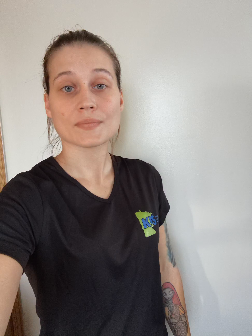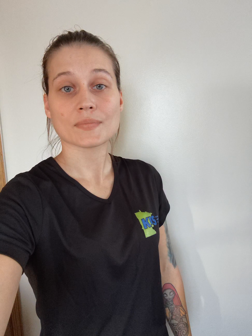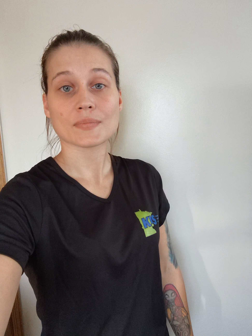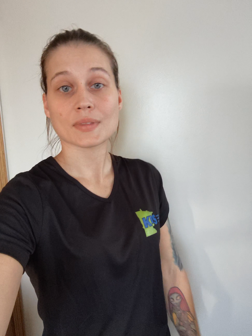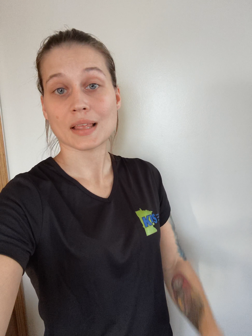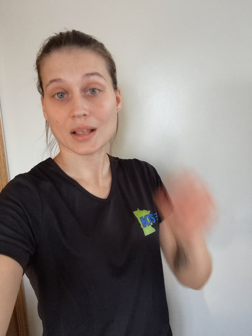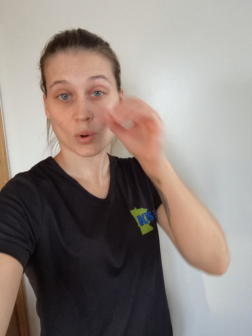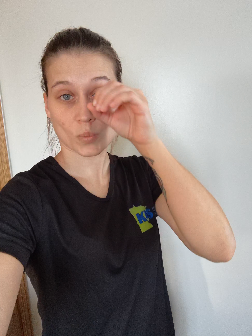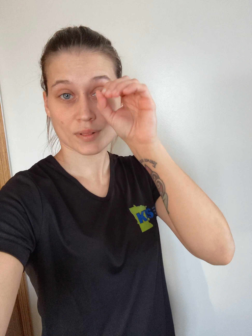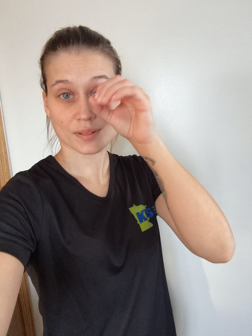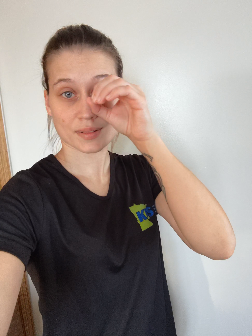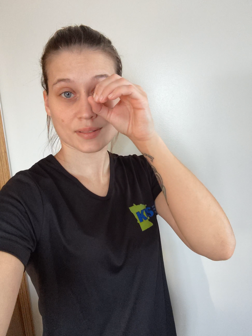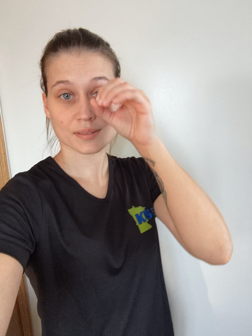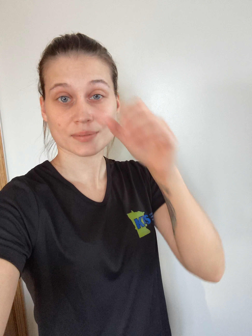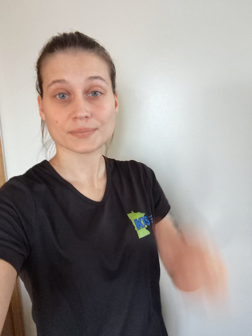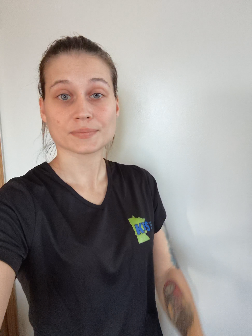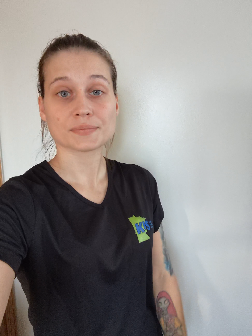owl